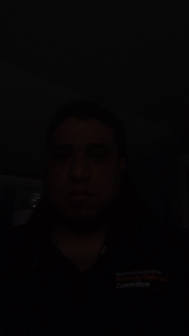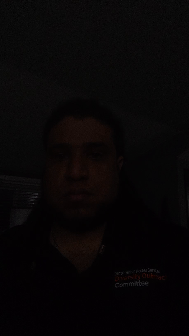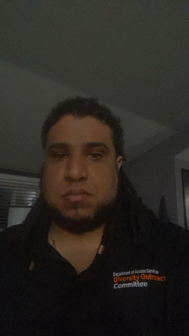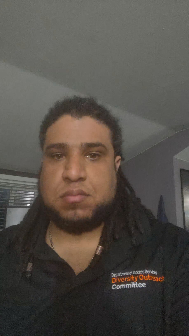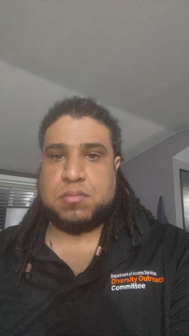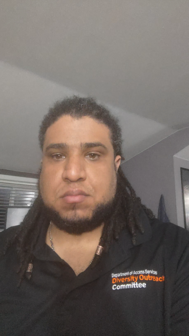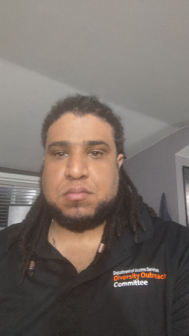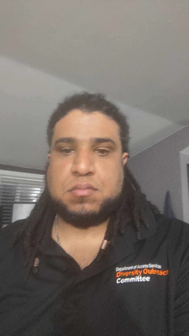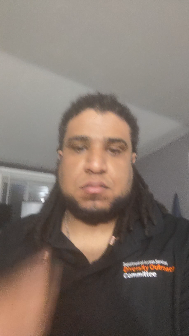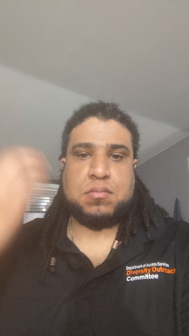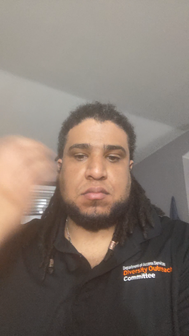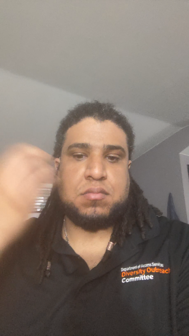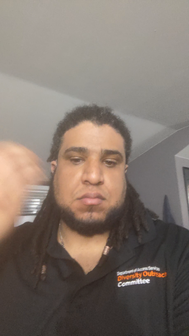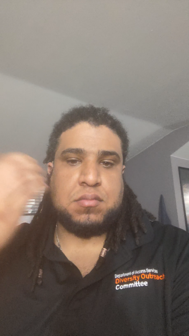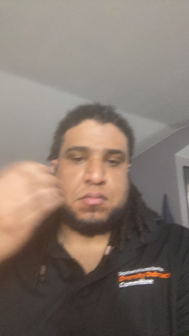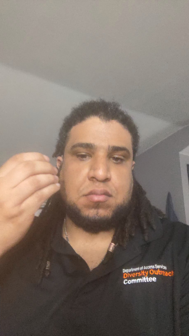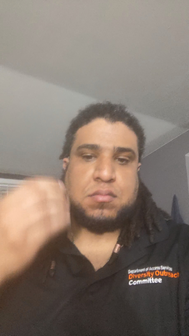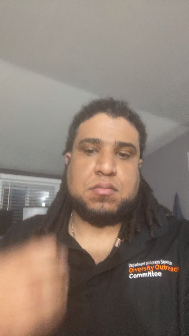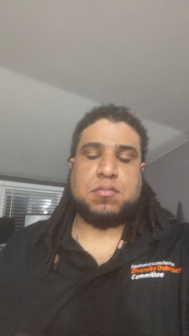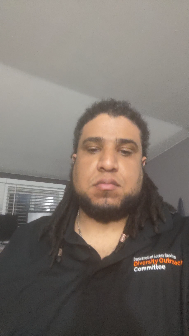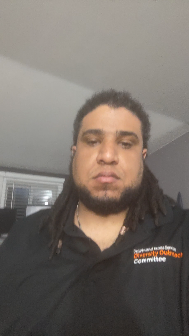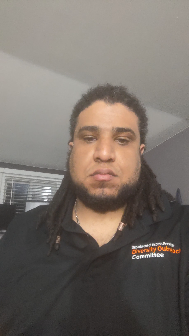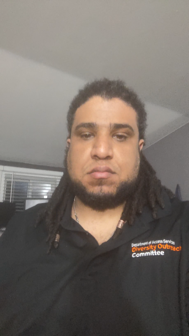shake